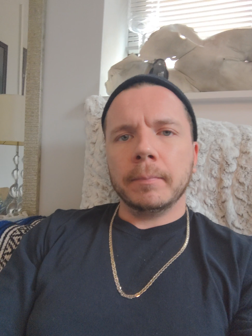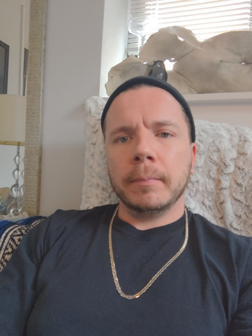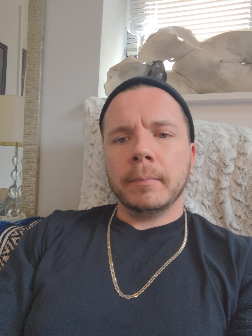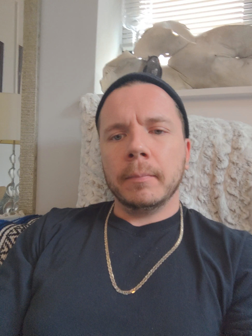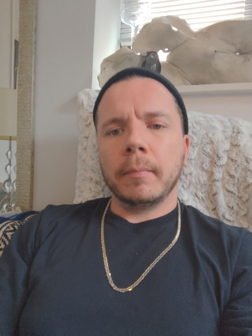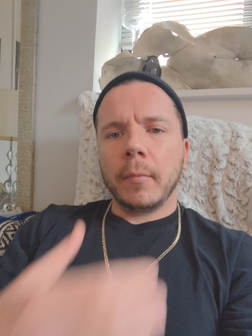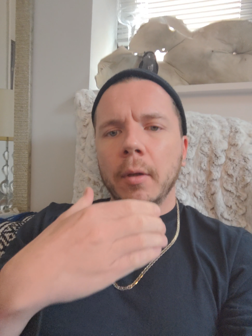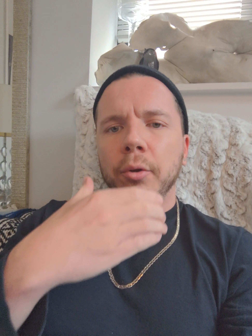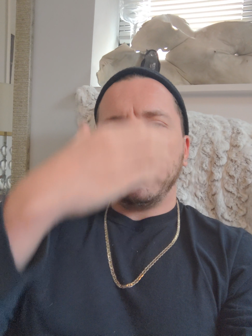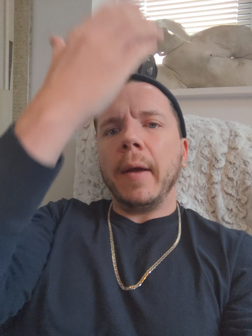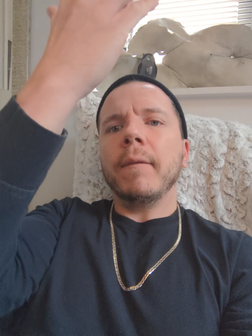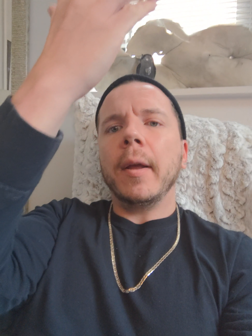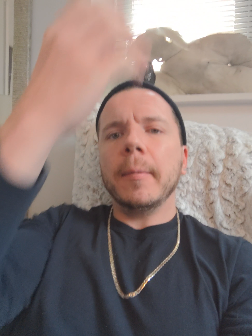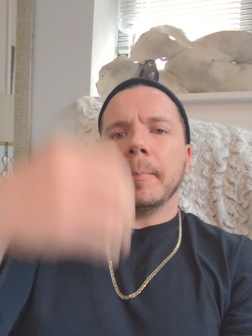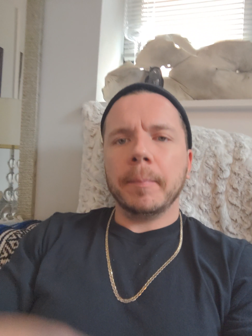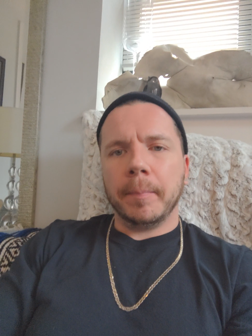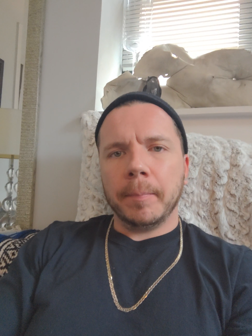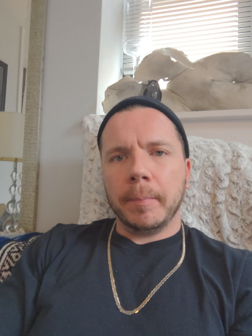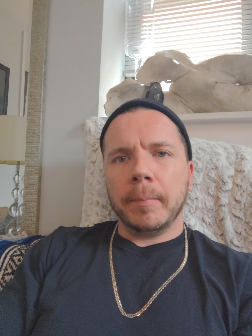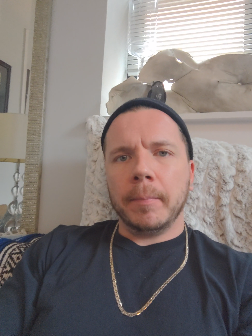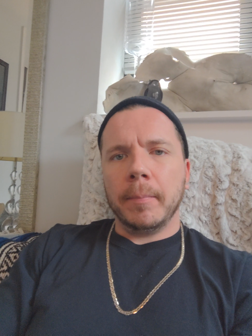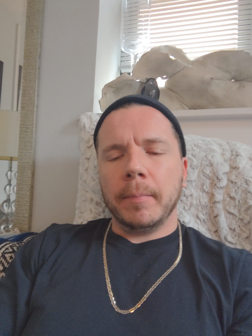giraffe